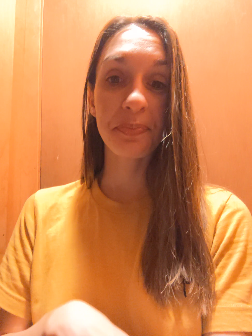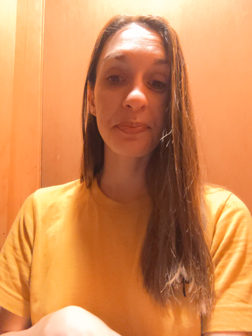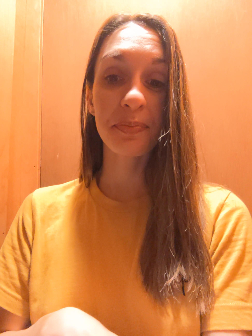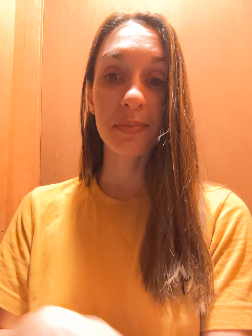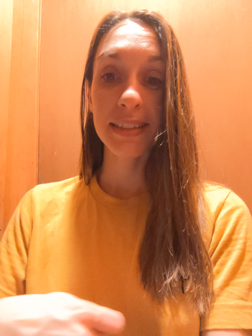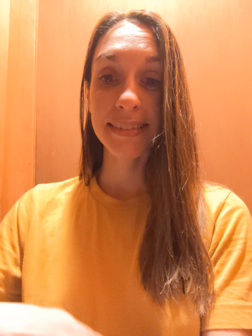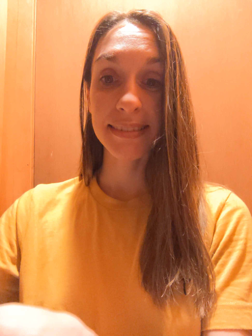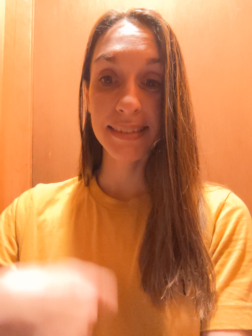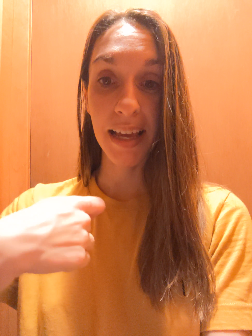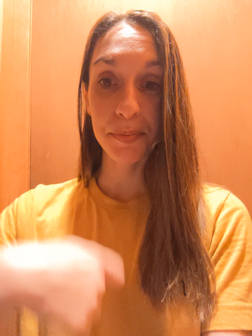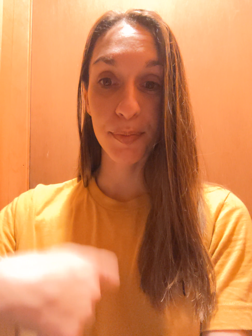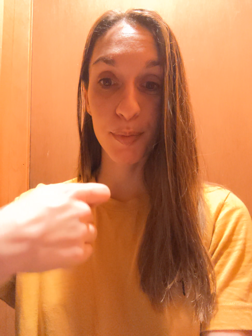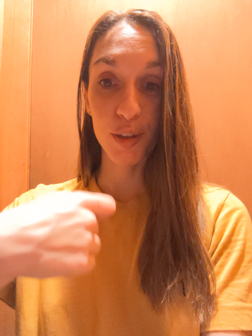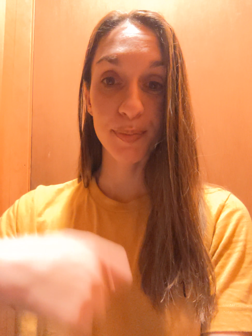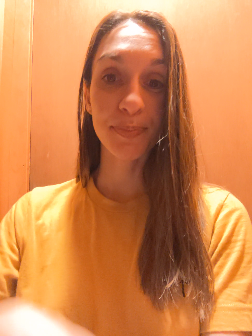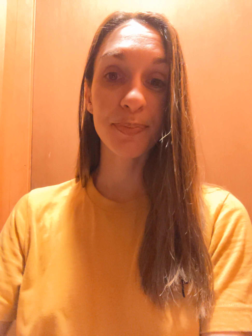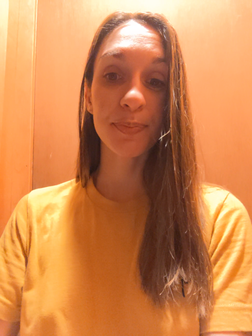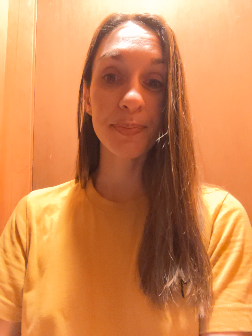zipper